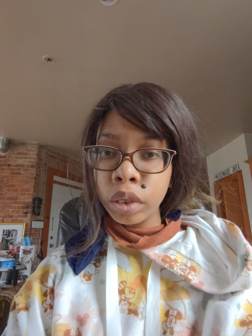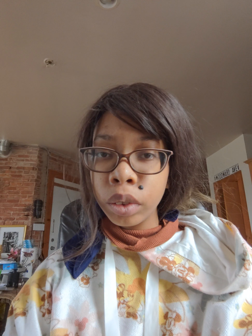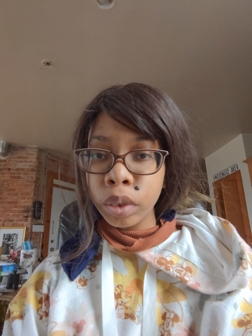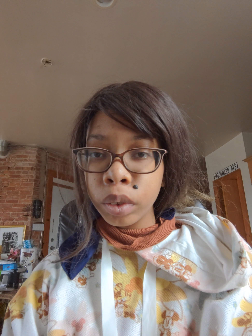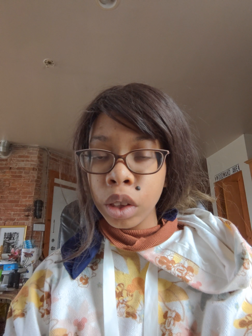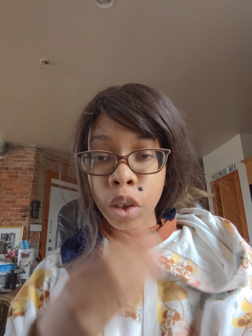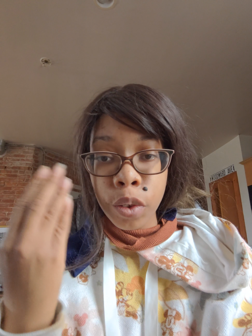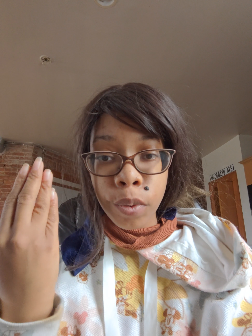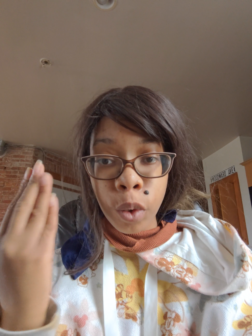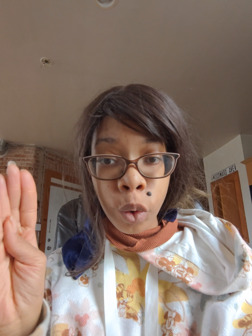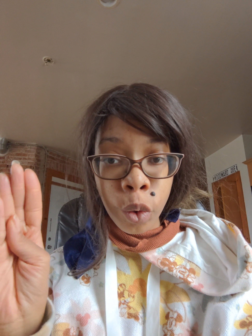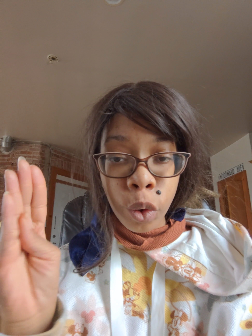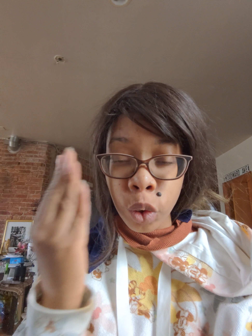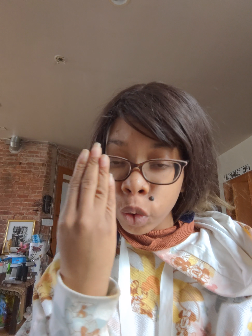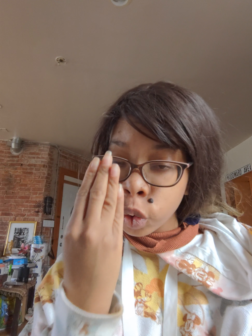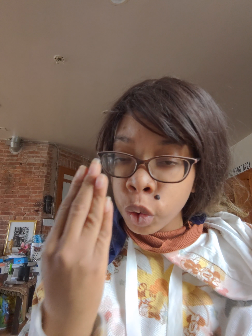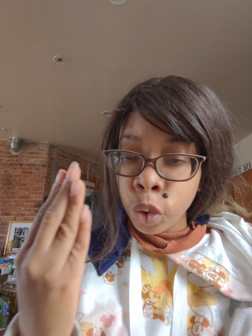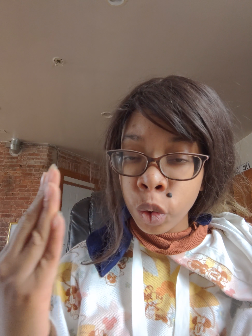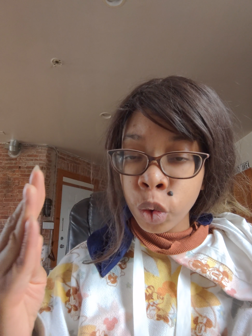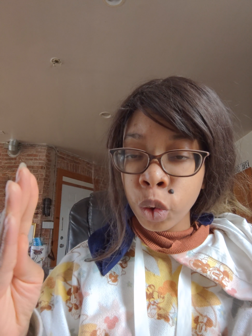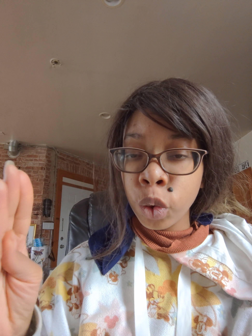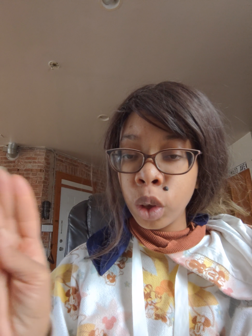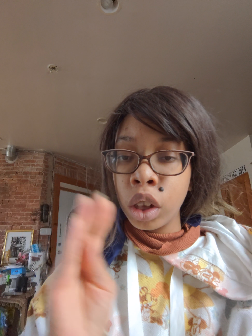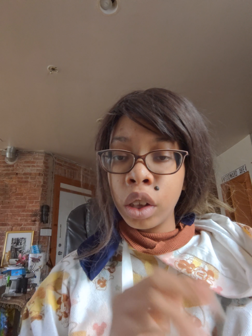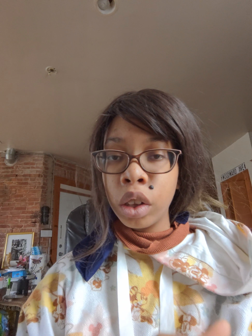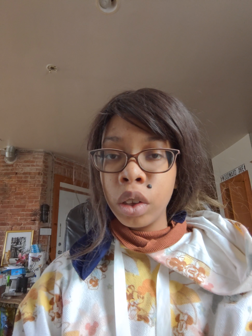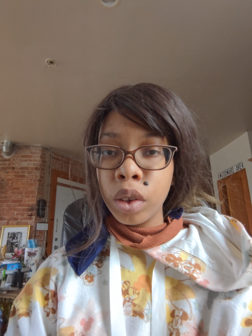blue